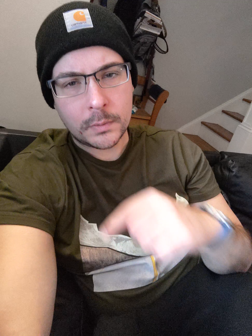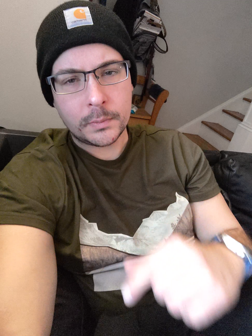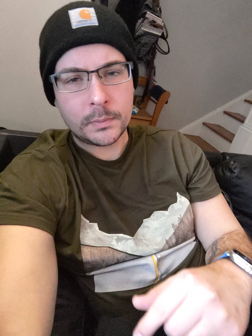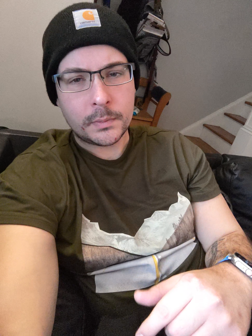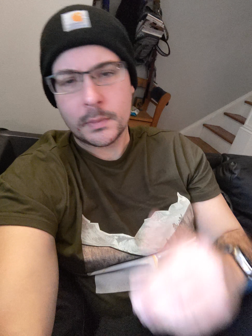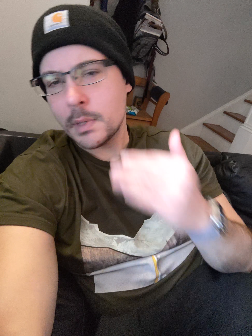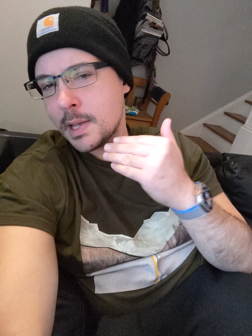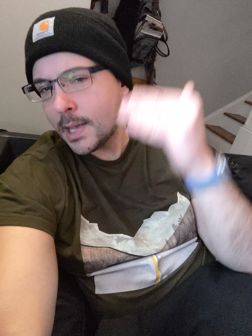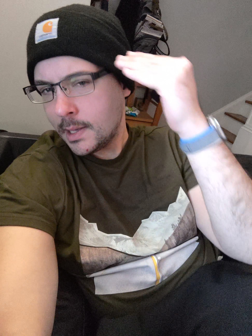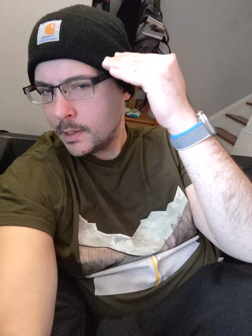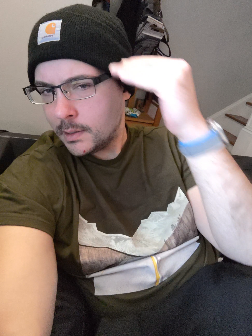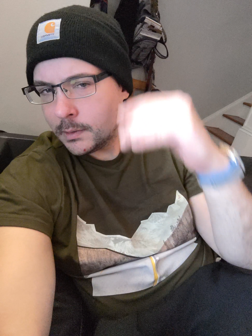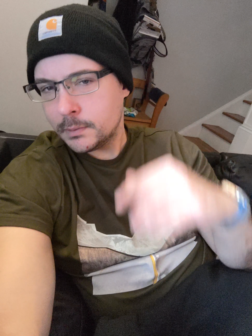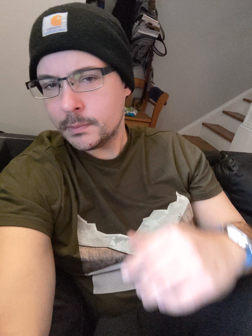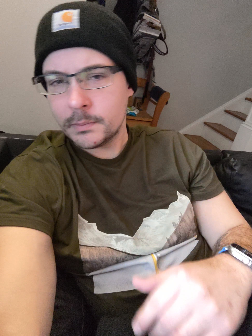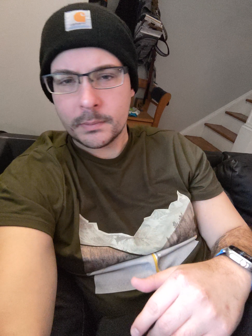head